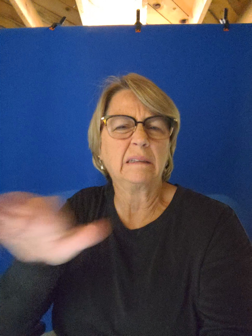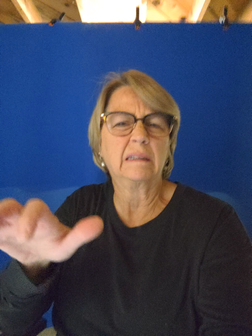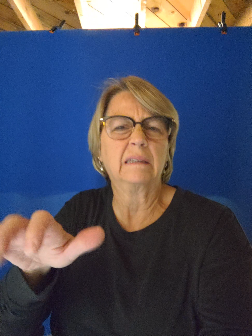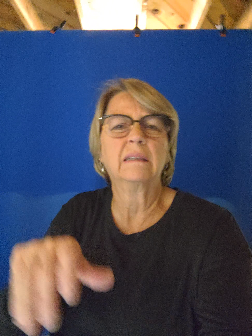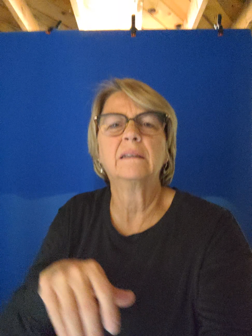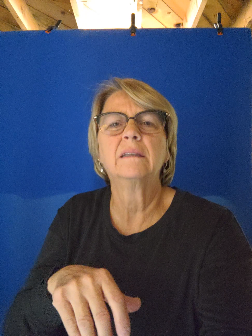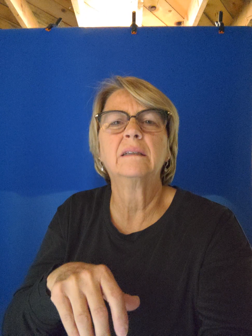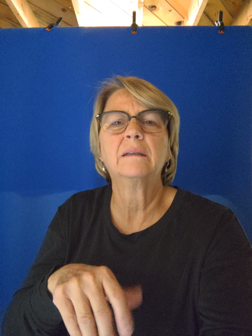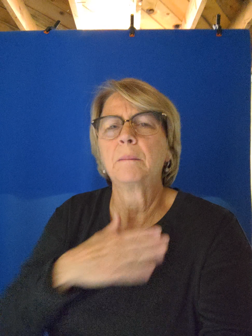hot